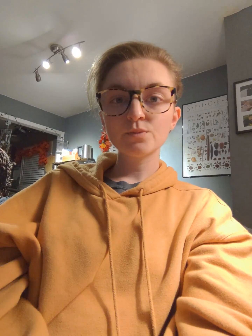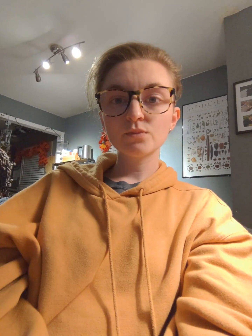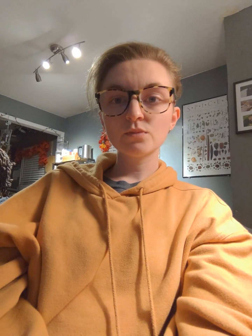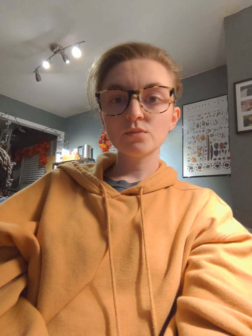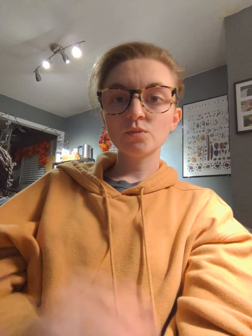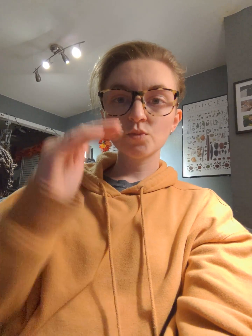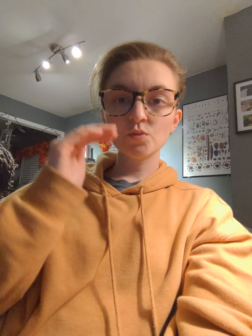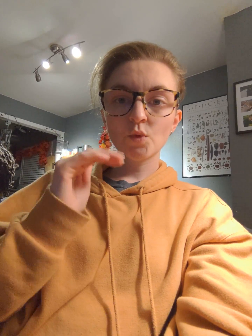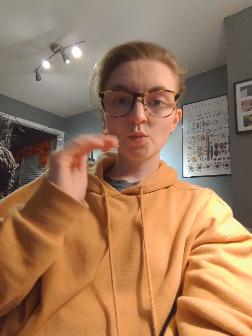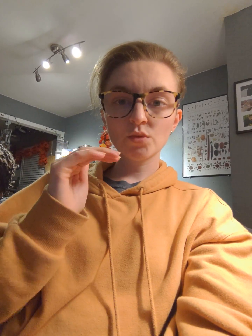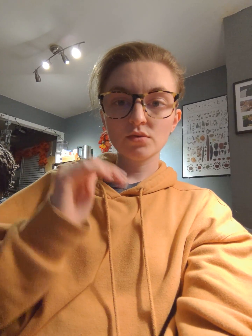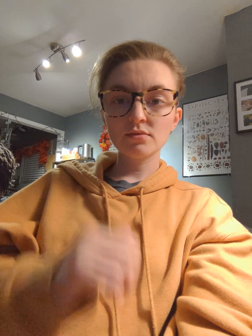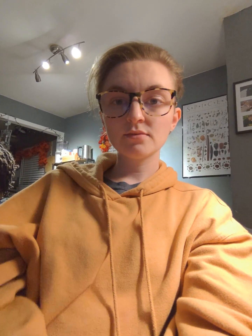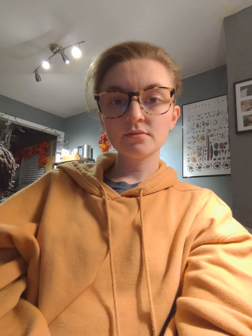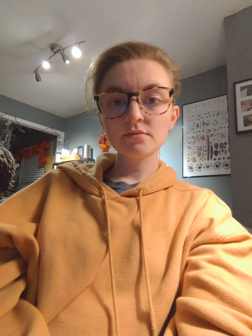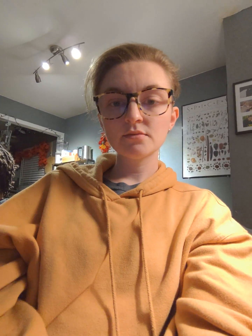short